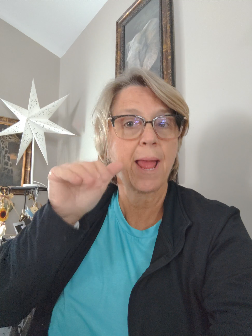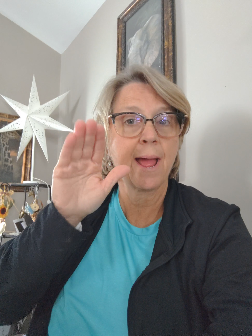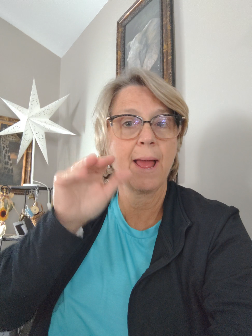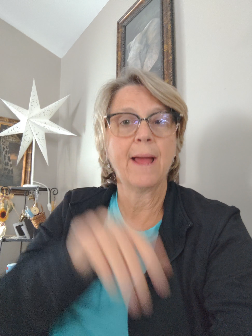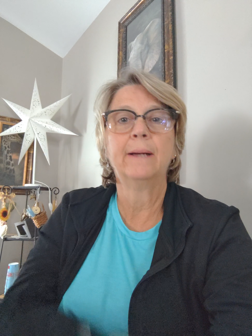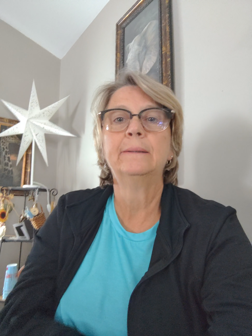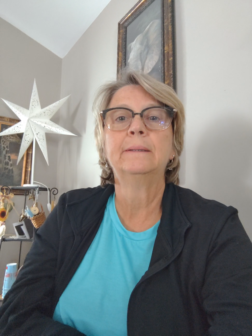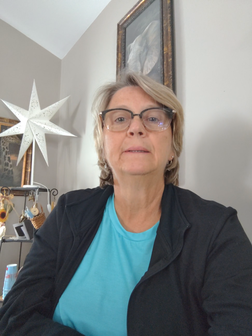bye